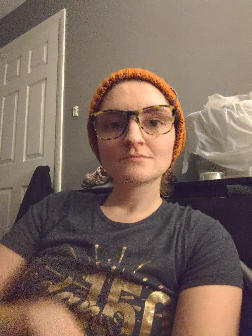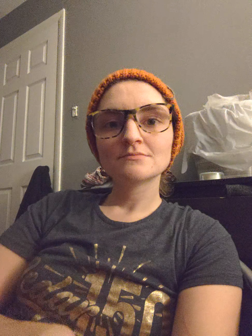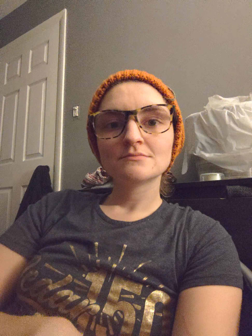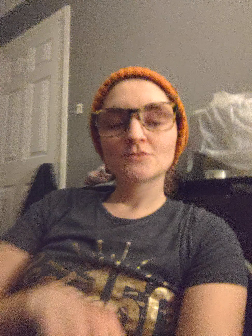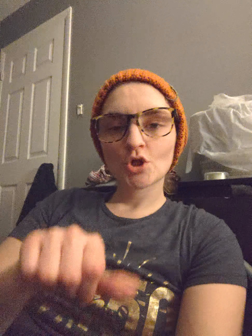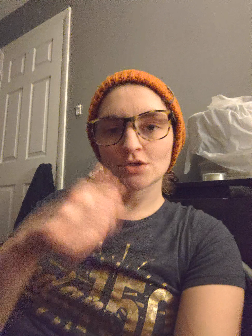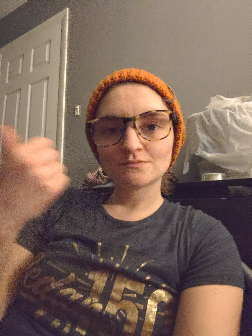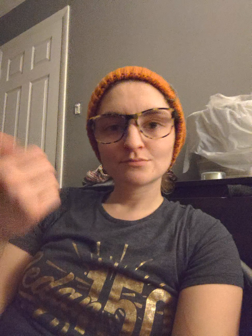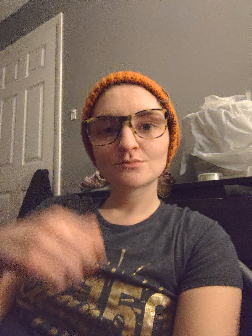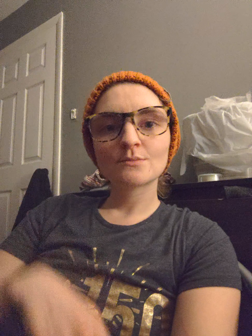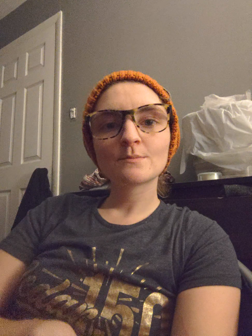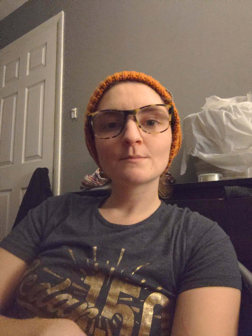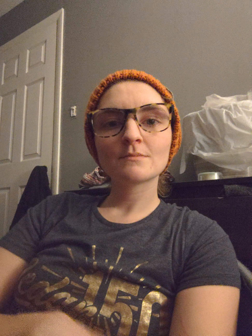another